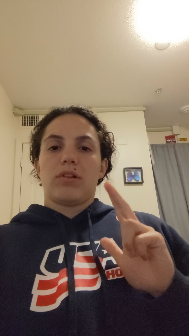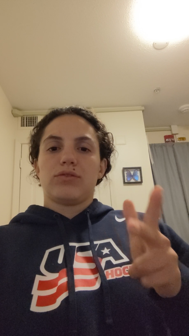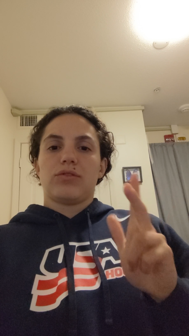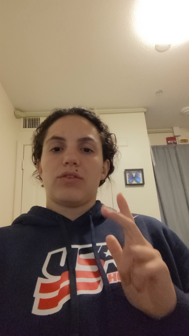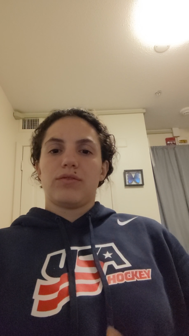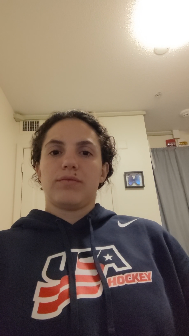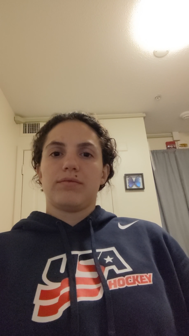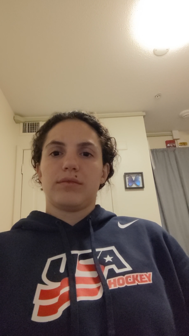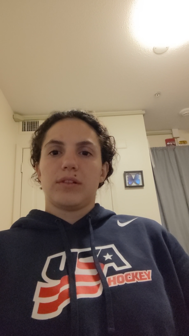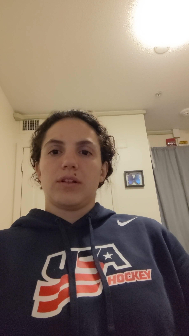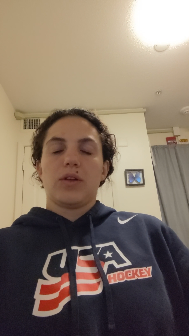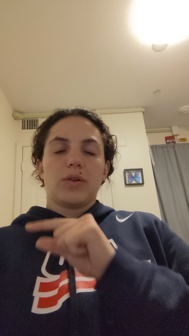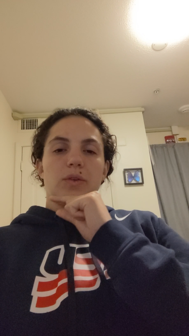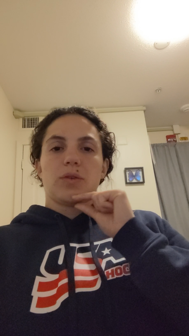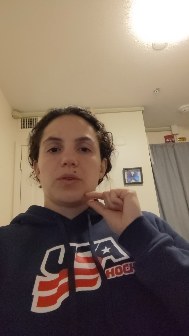glue